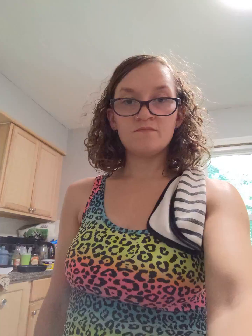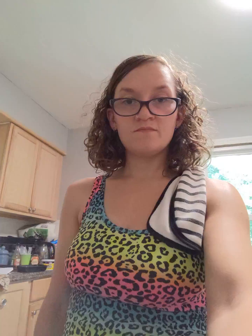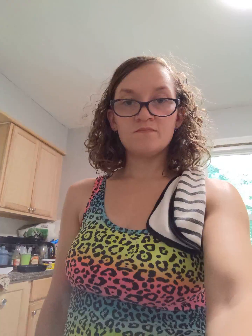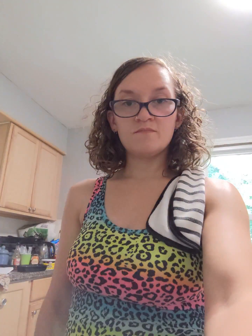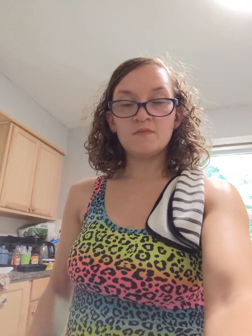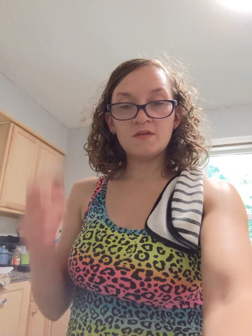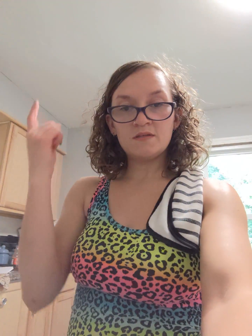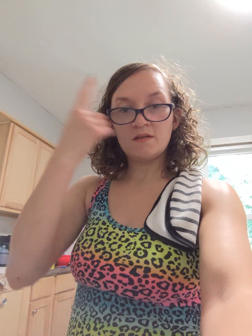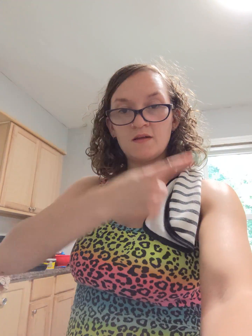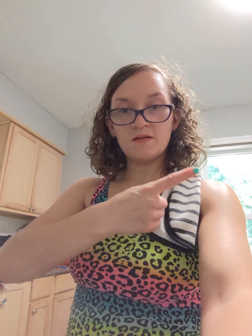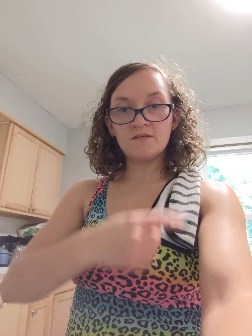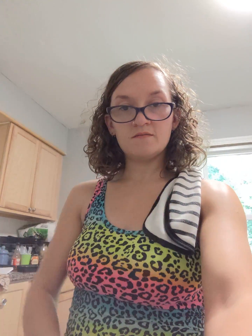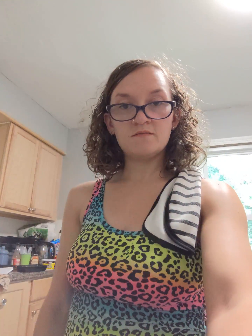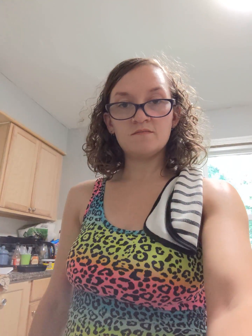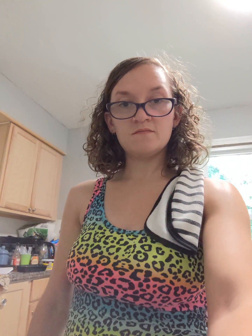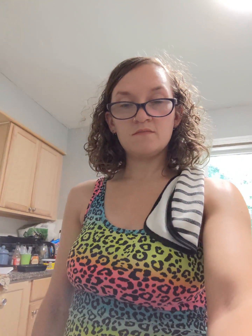day